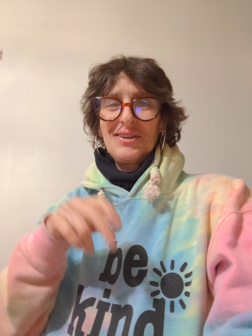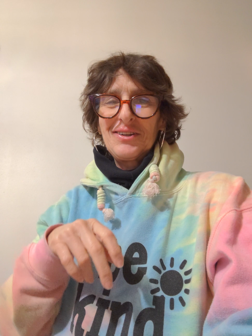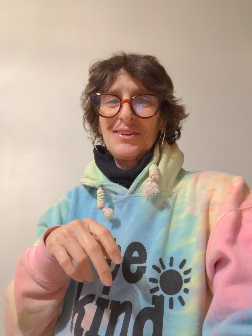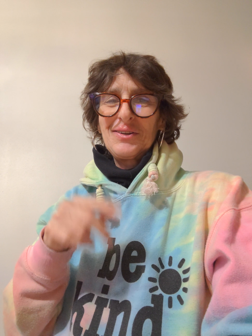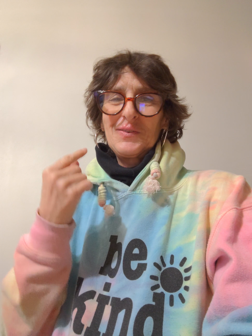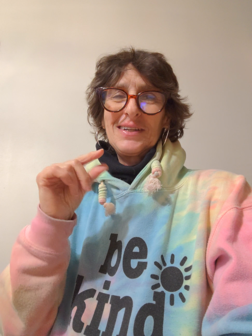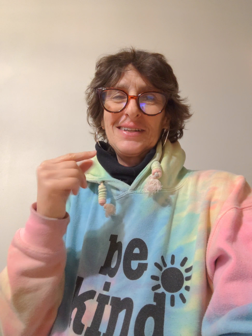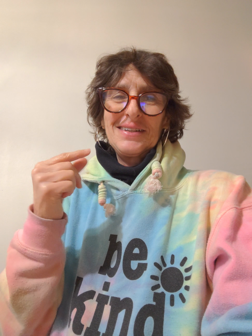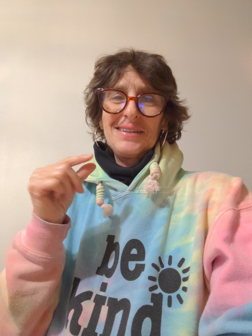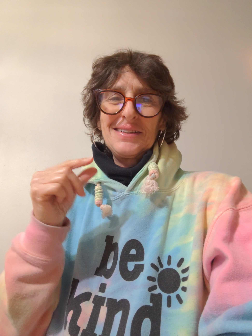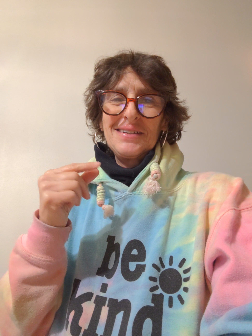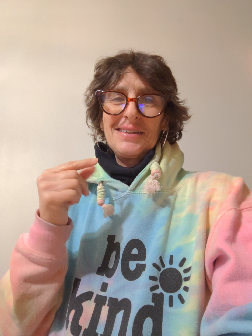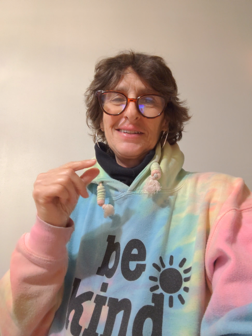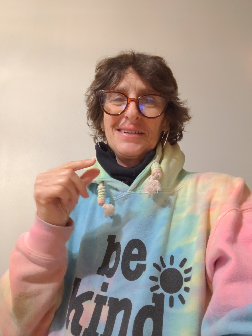green